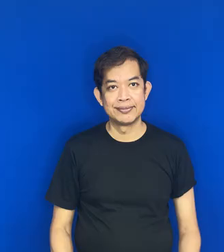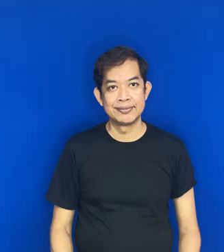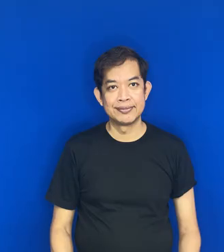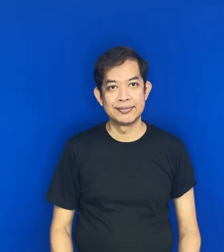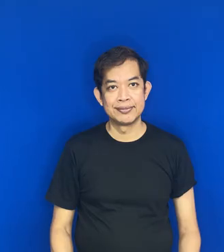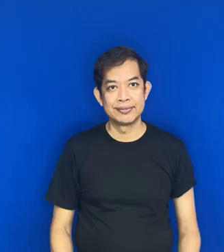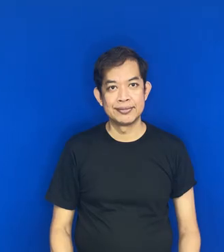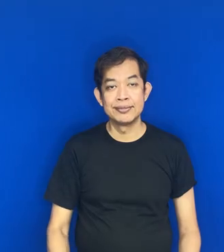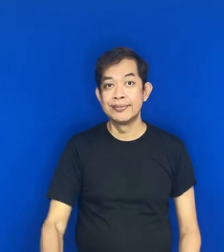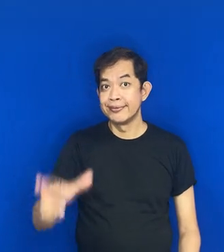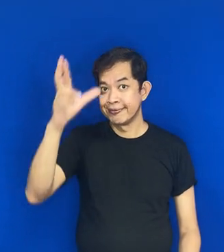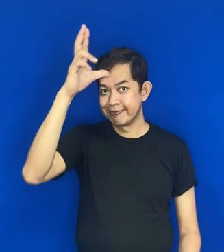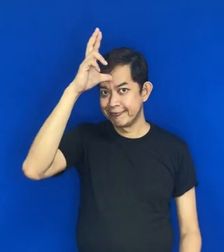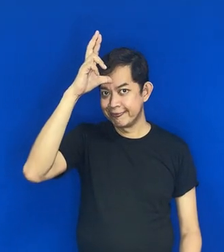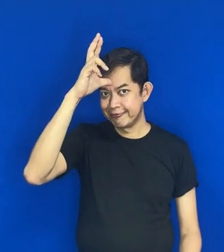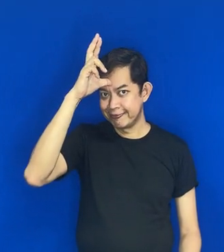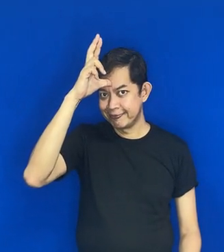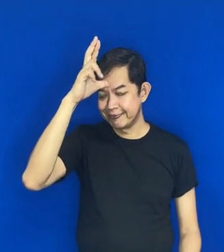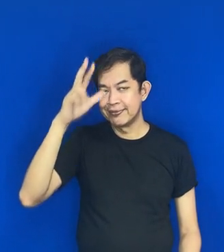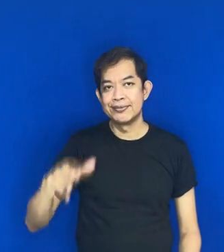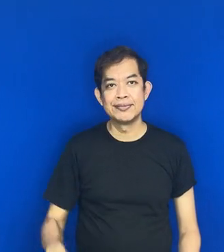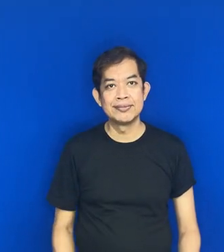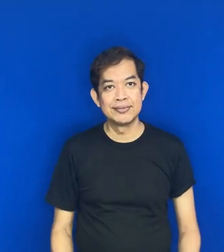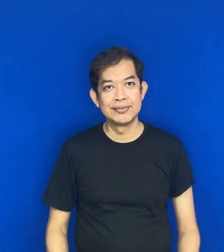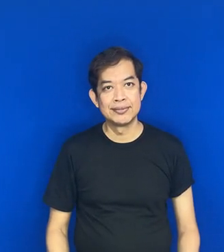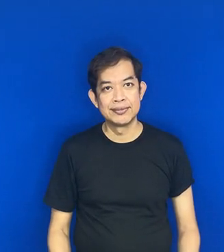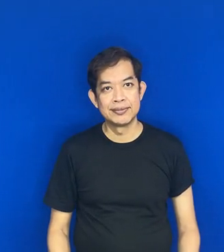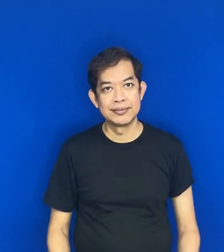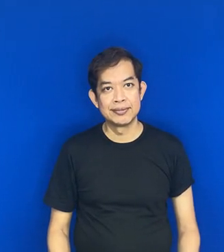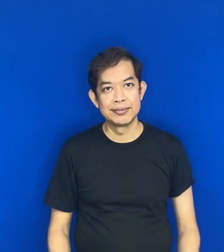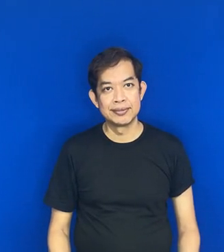chicken